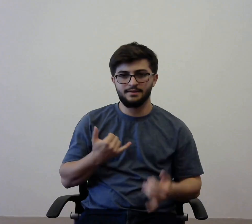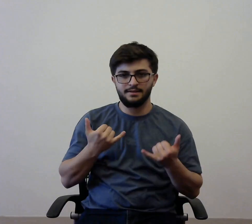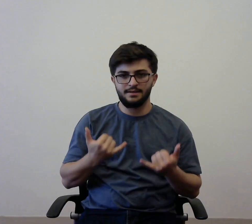indi